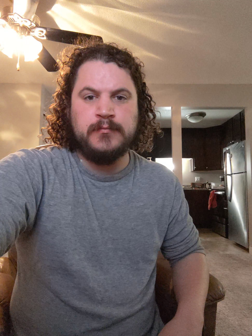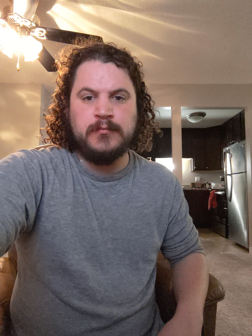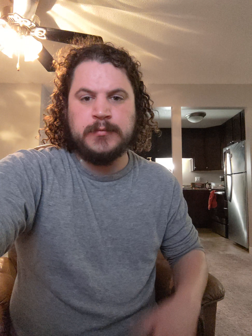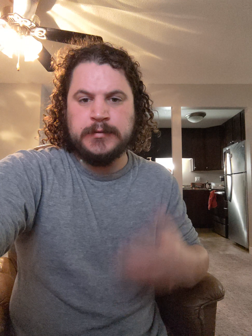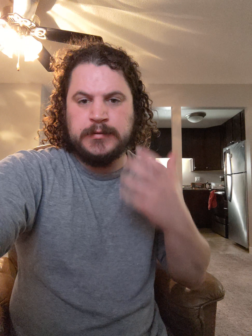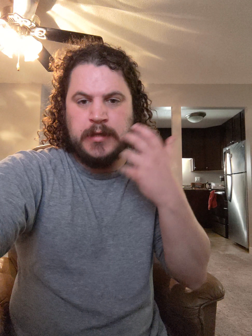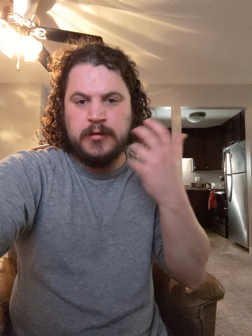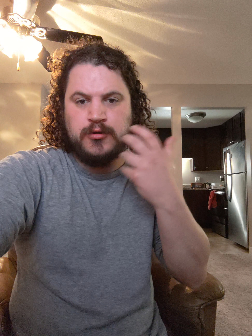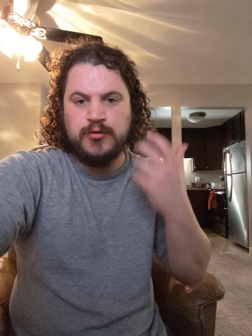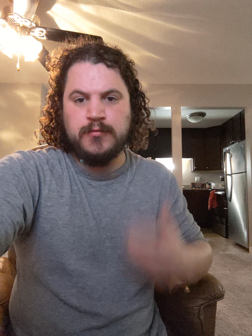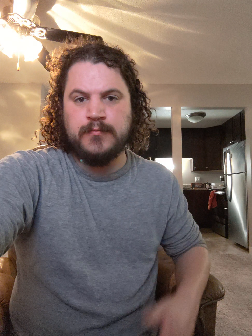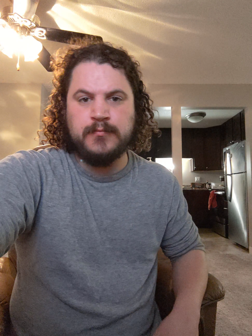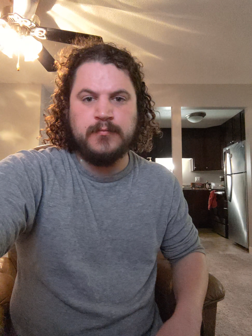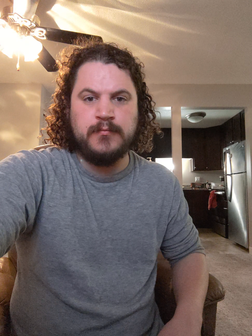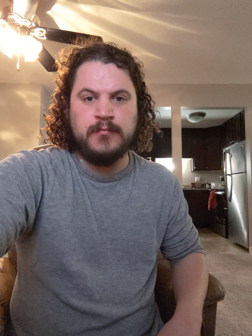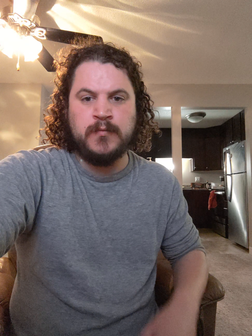tiger